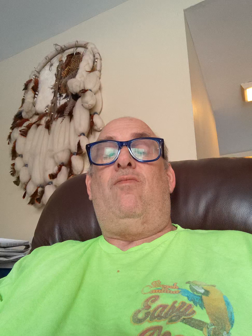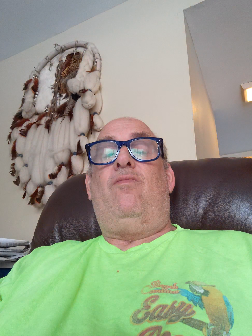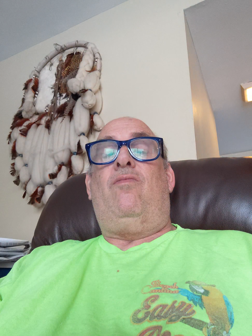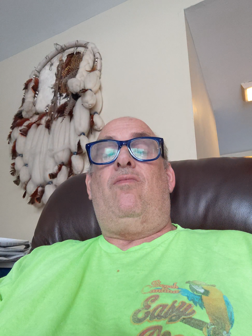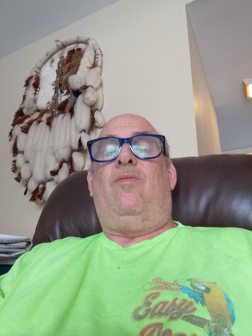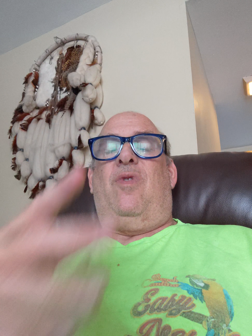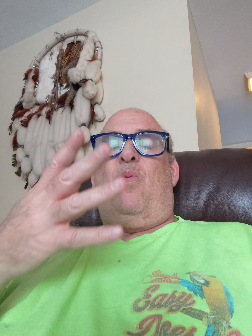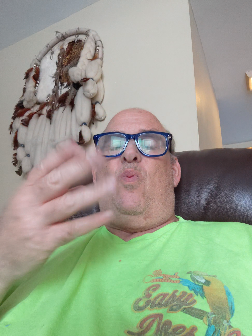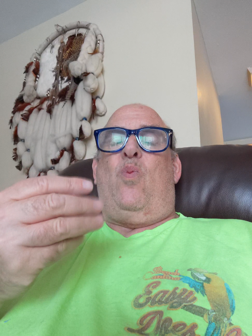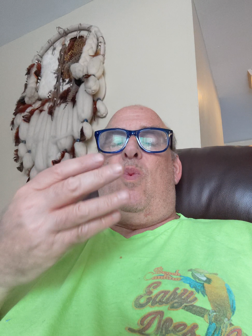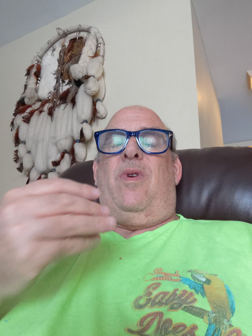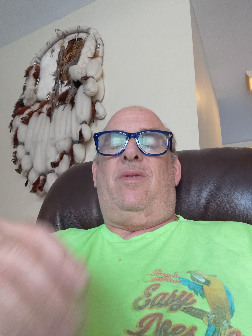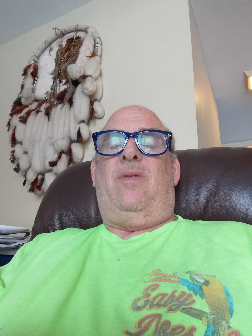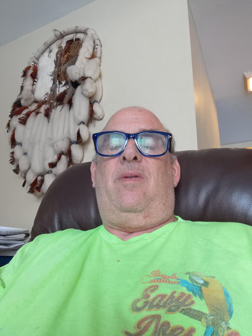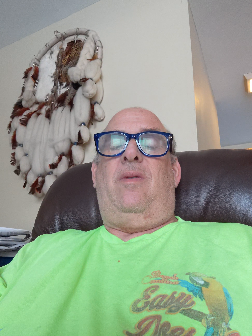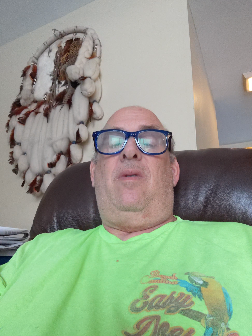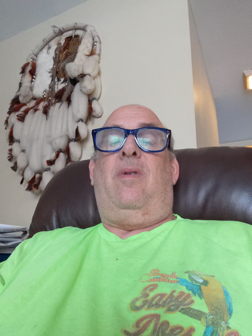wet